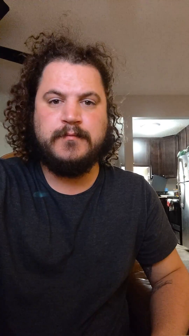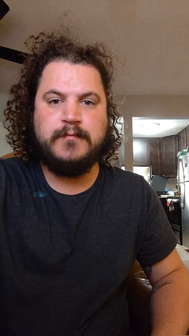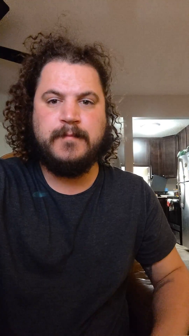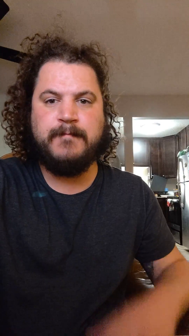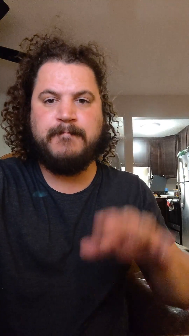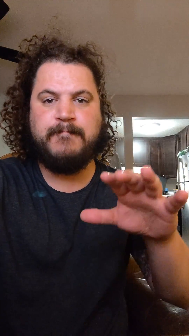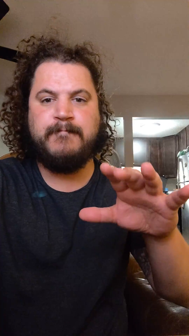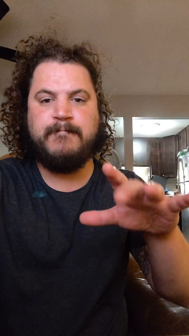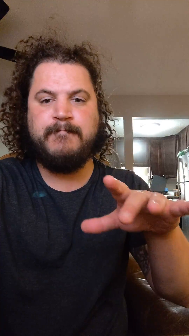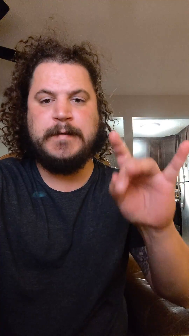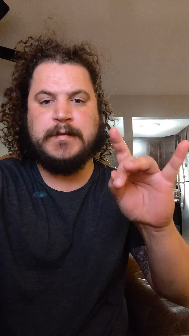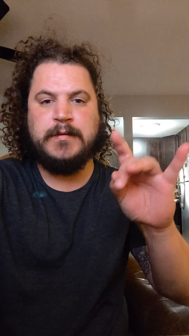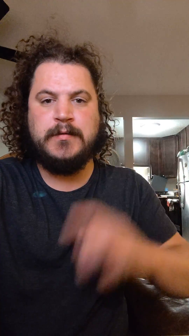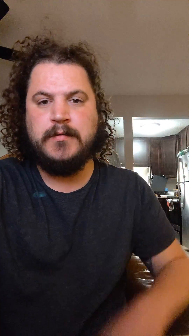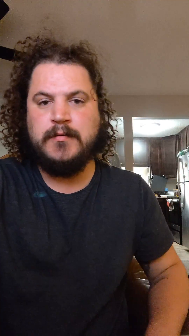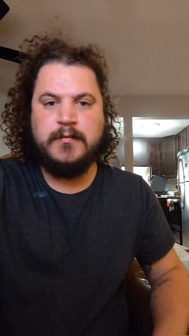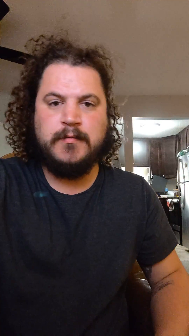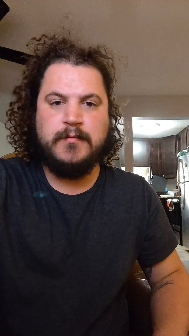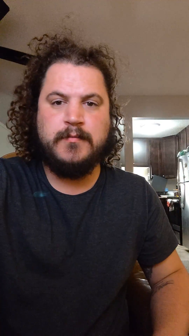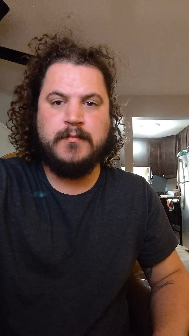pick